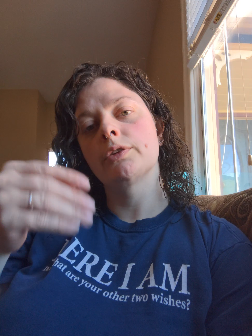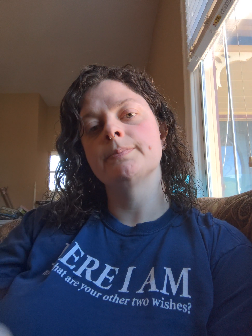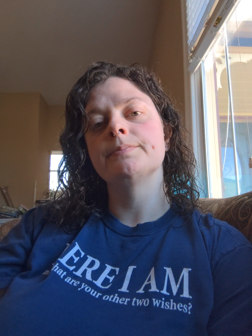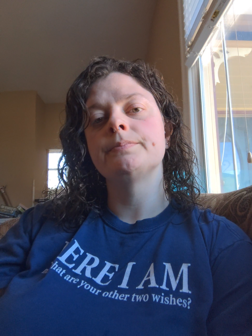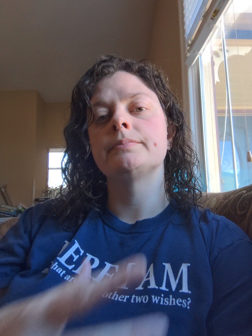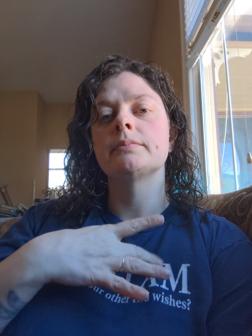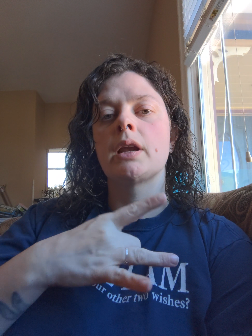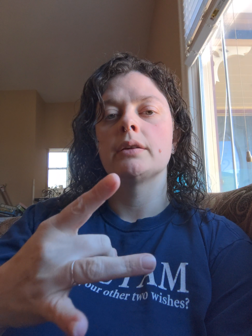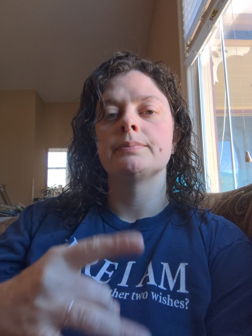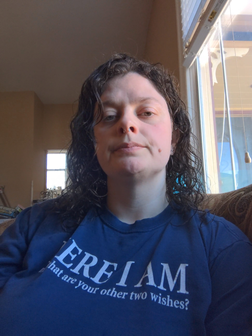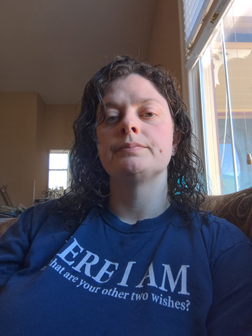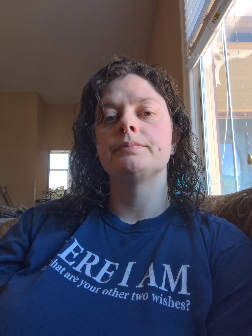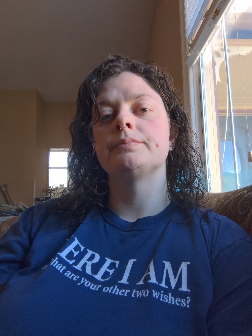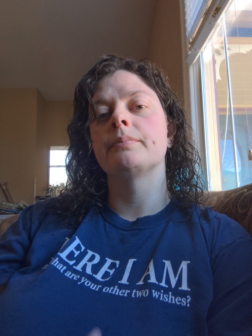like